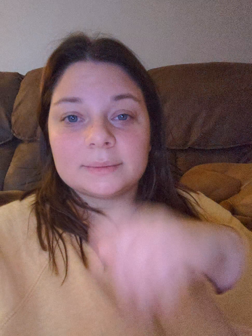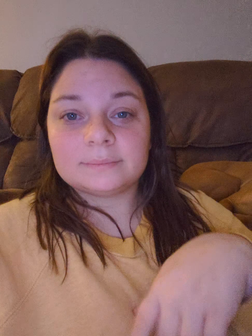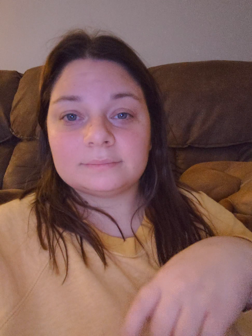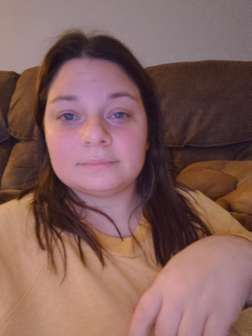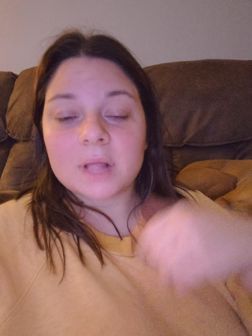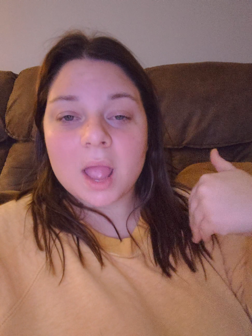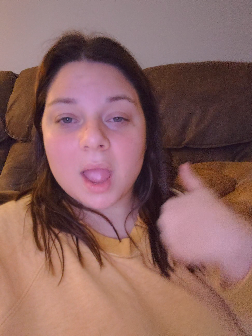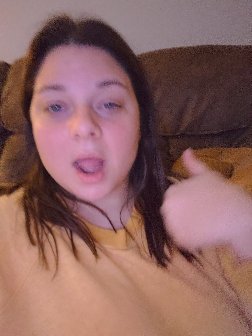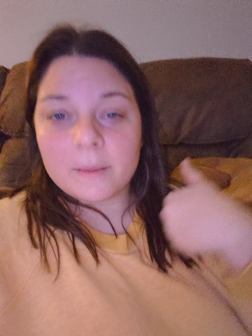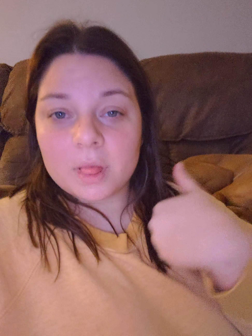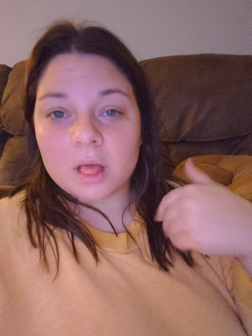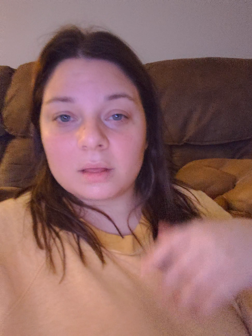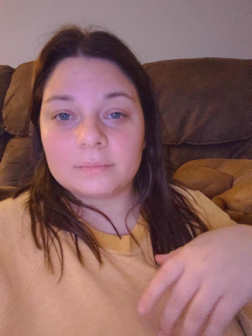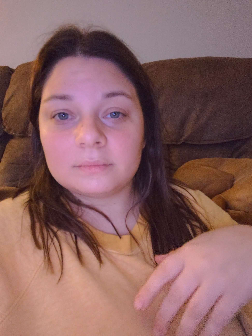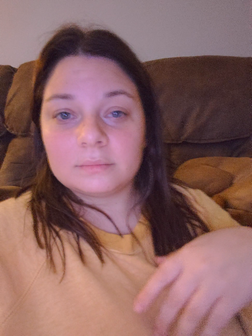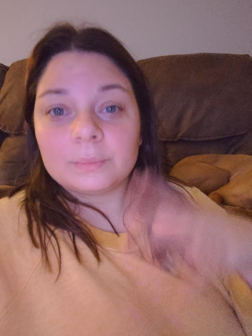animal